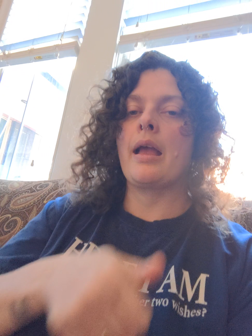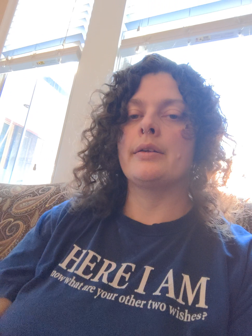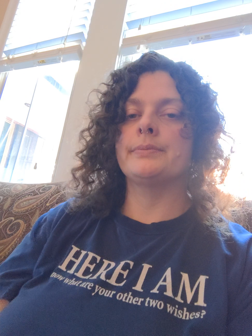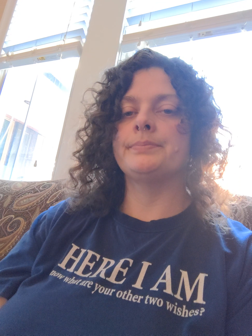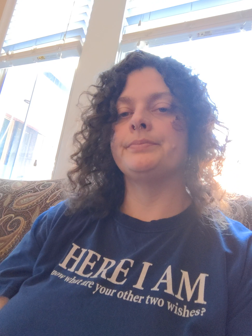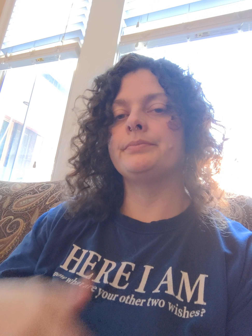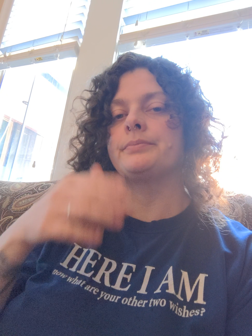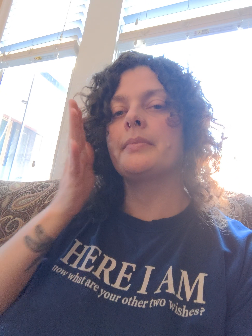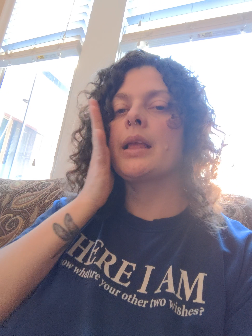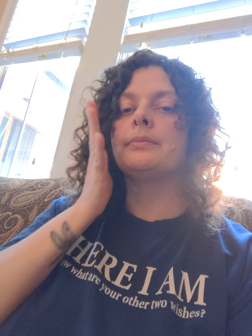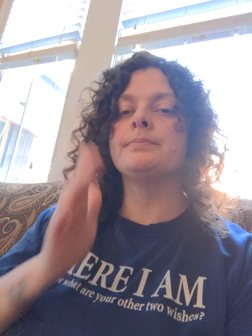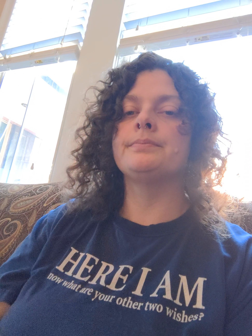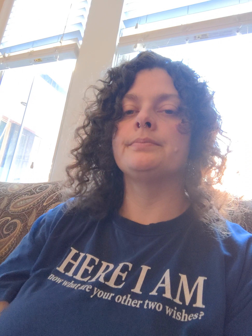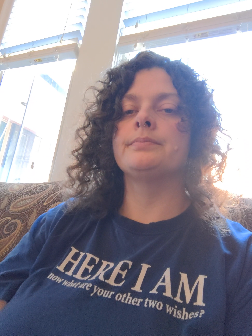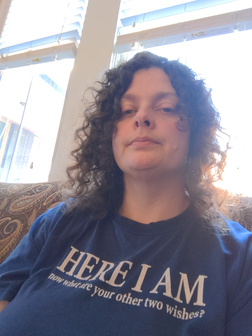bed